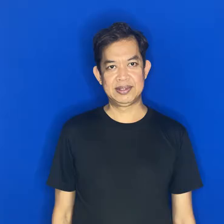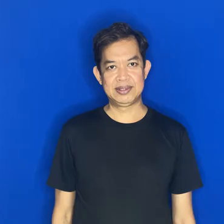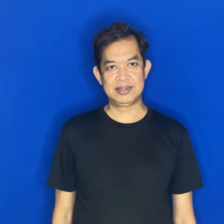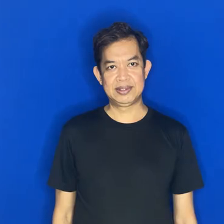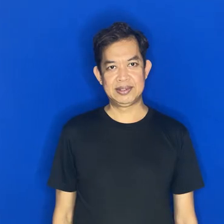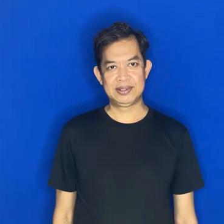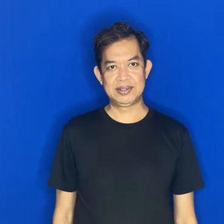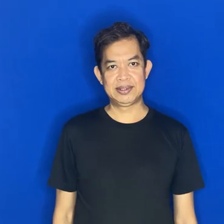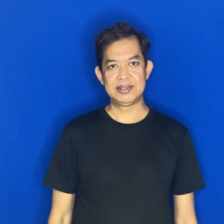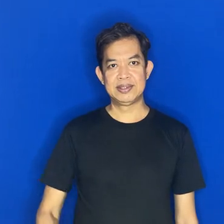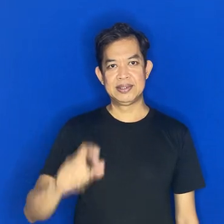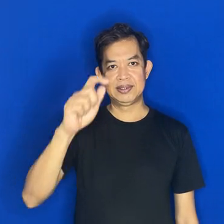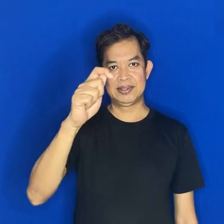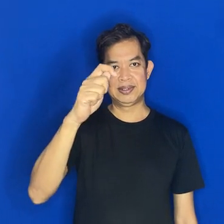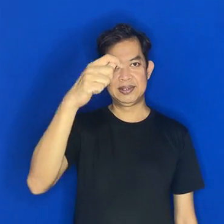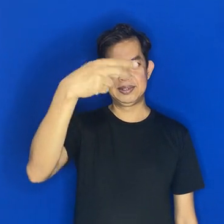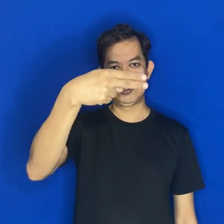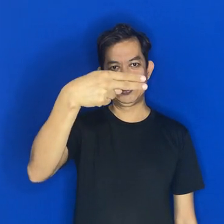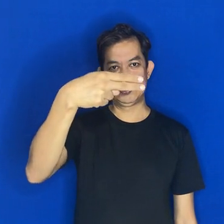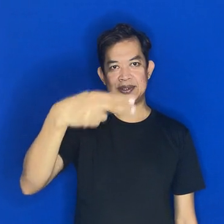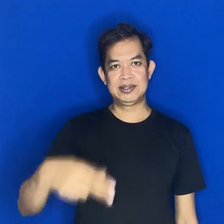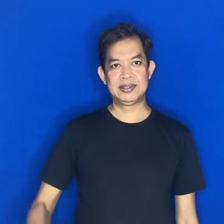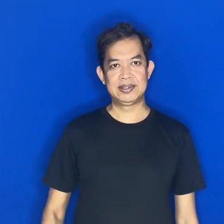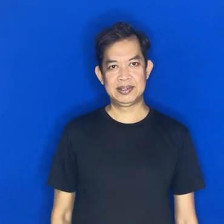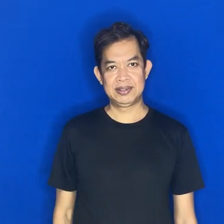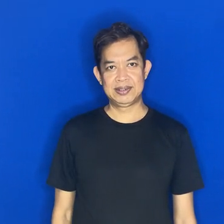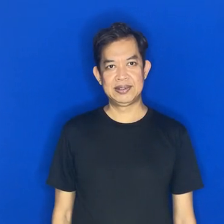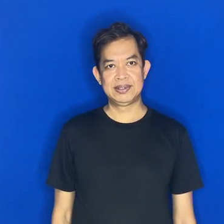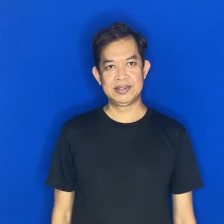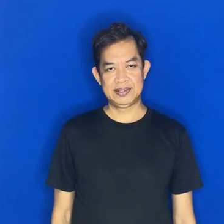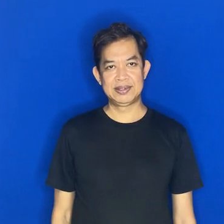thursday